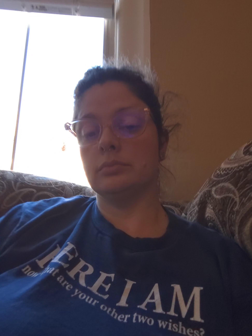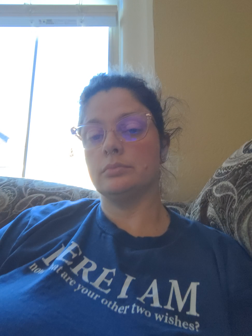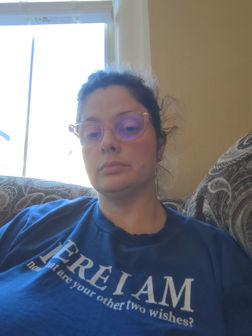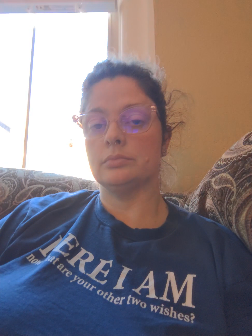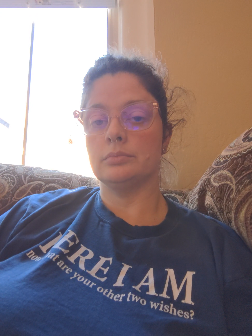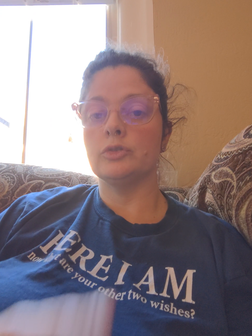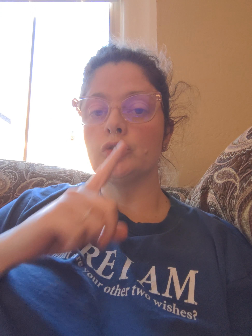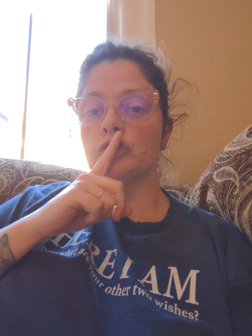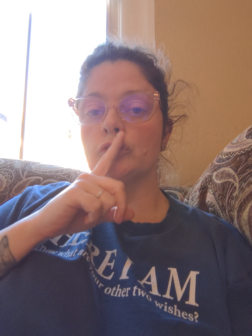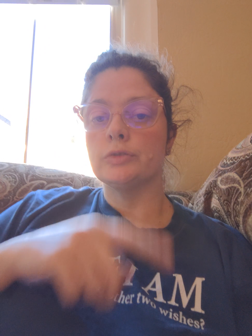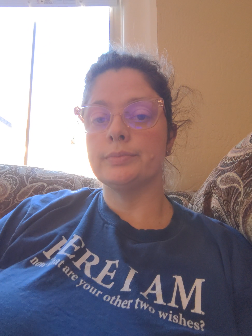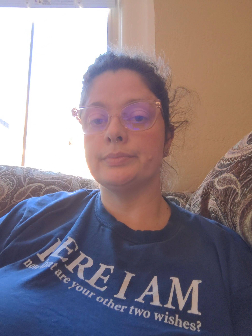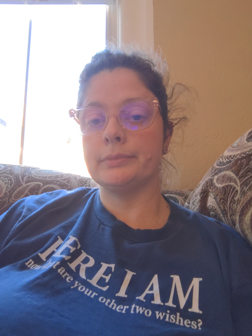shhh